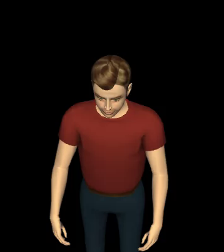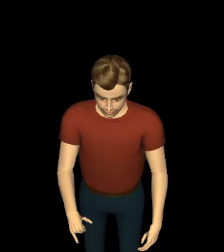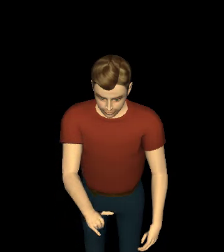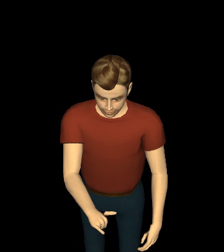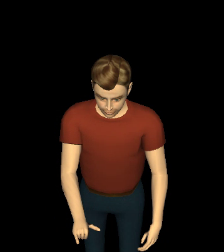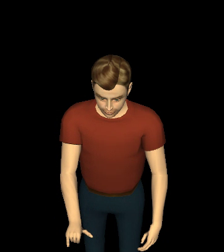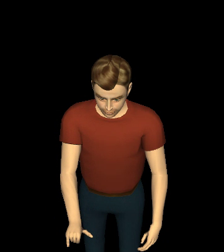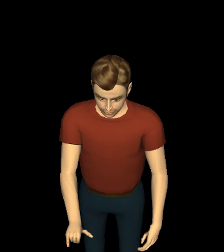أبدا